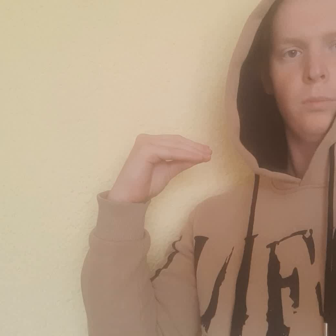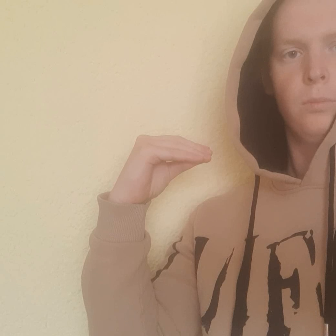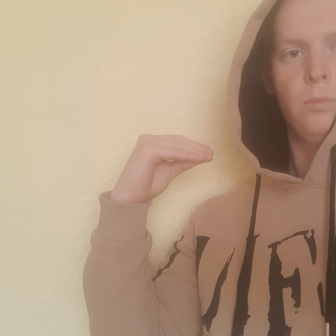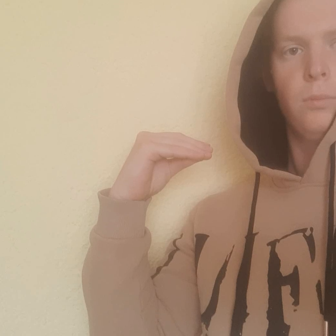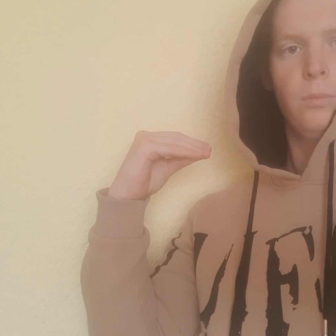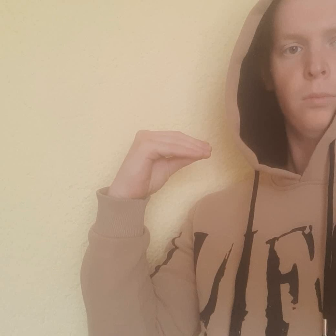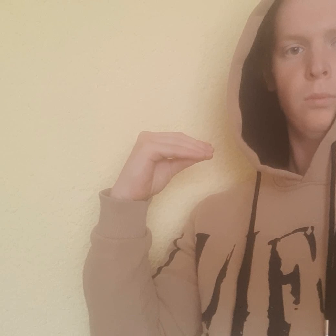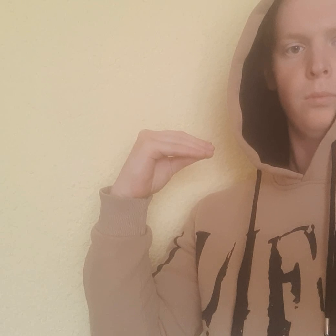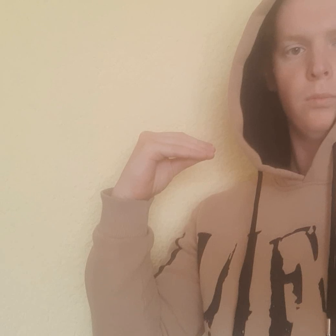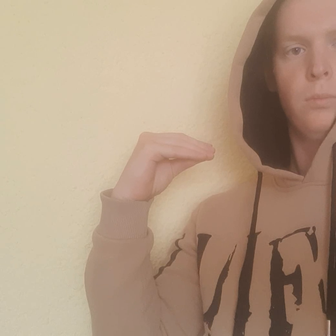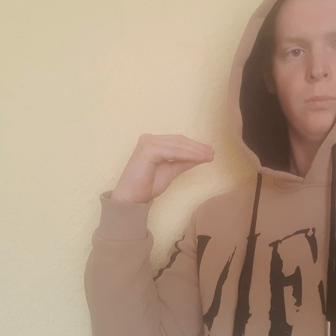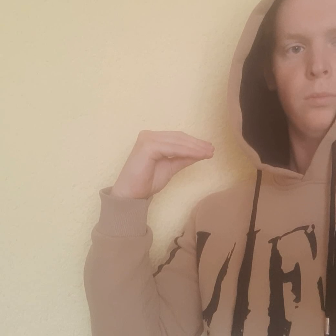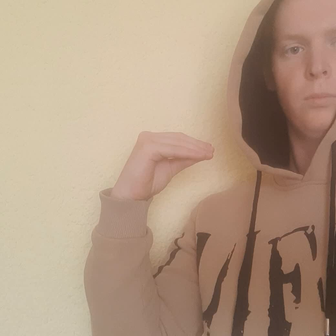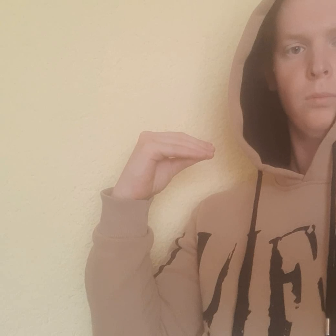Ж